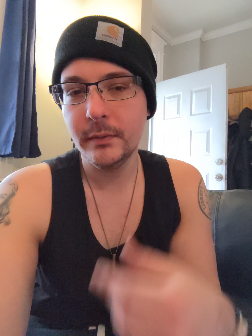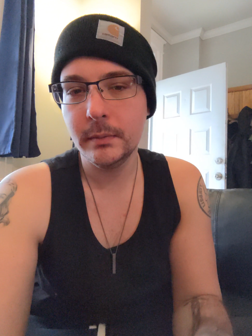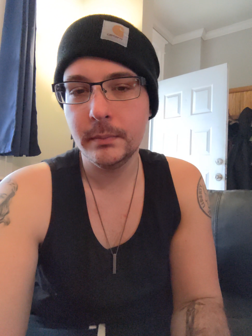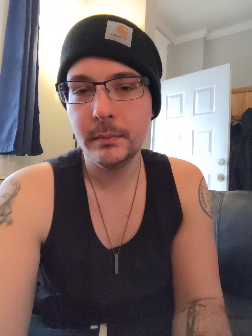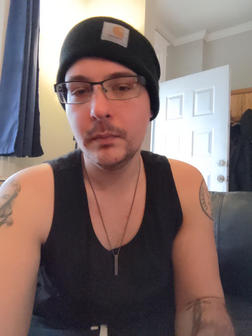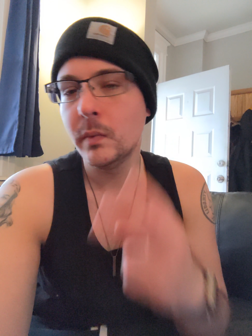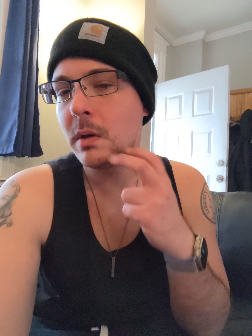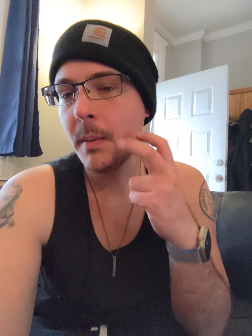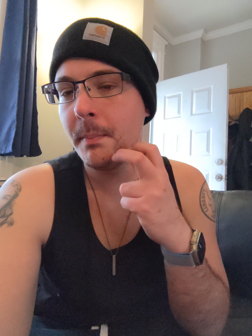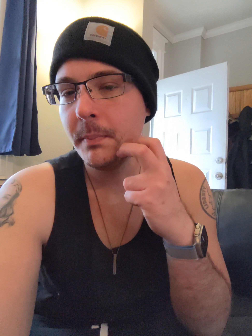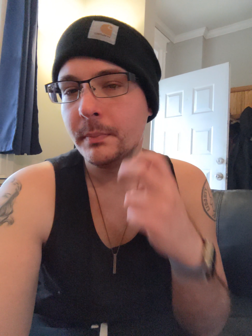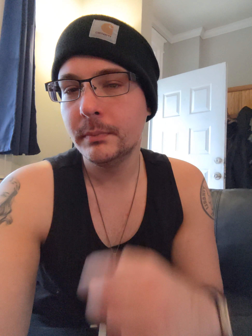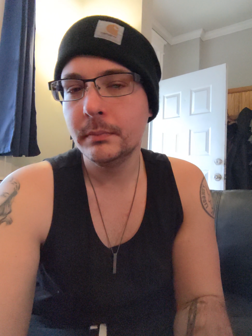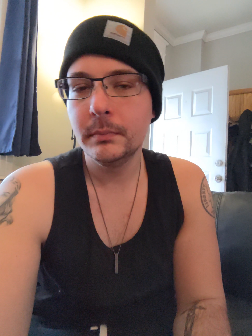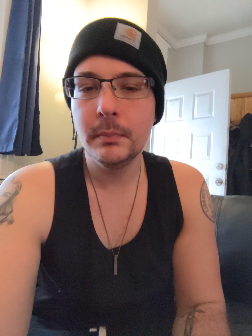gum